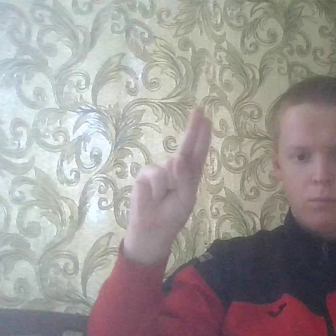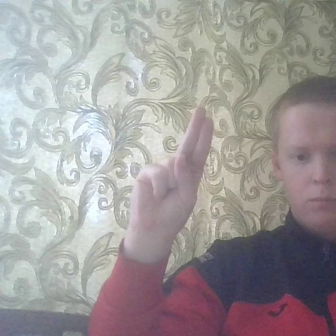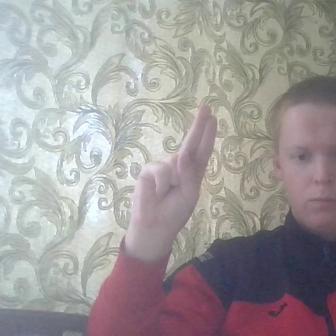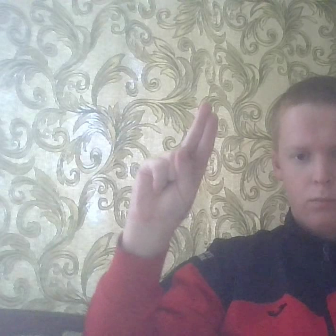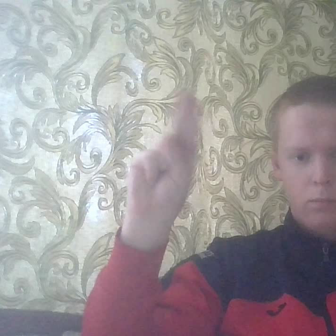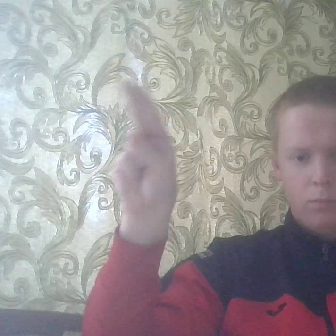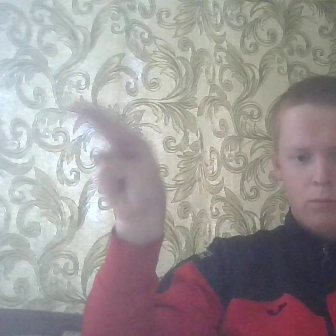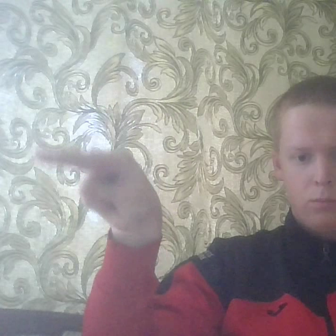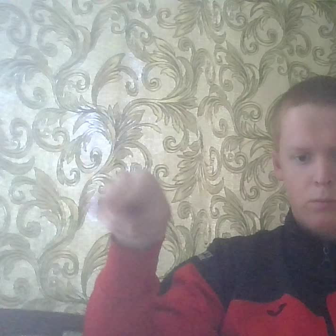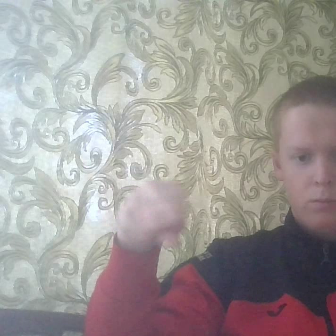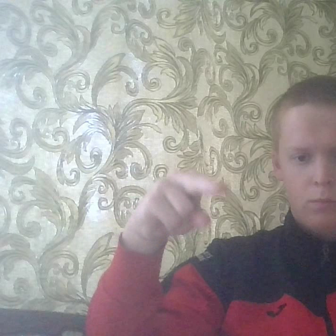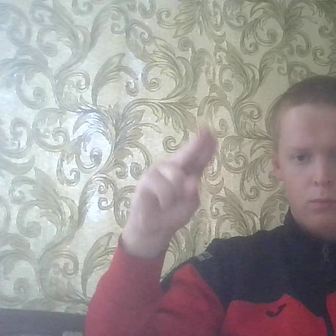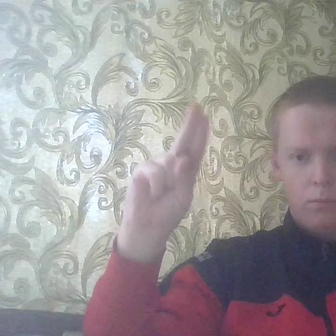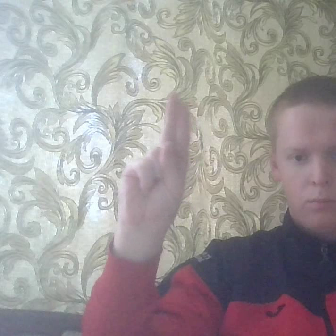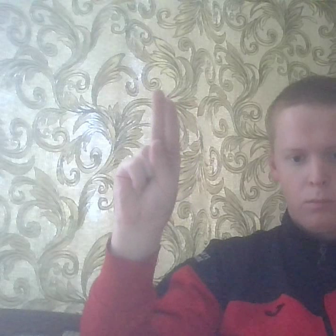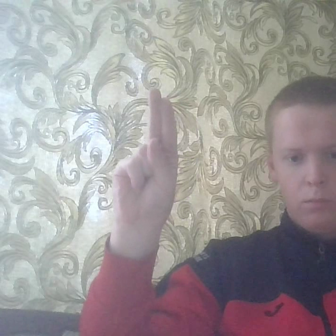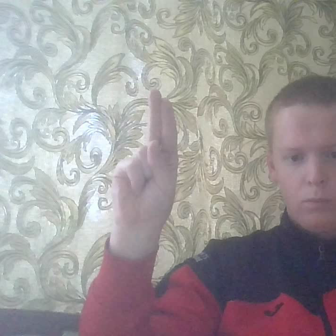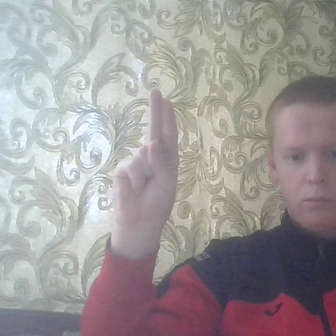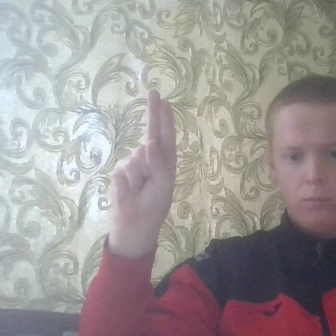Д